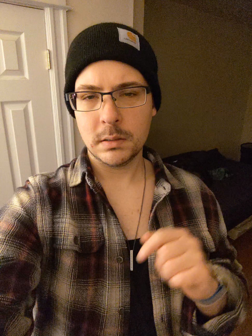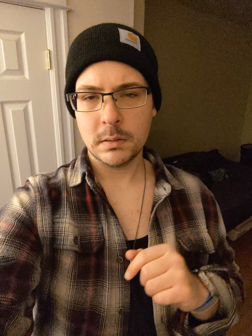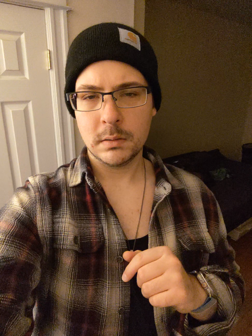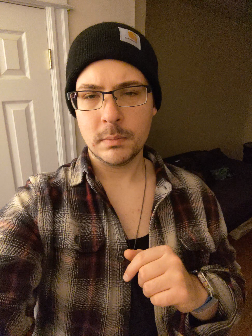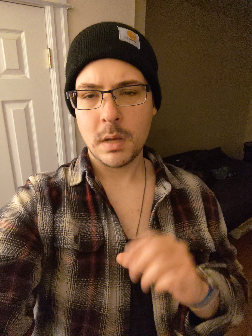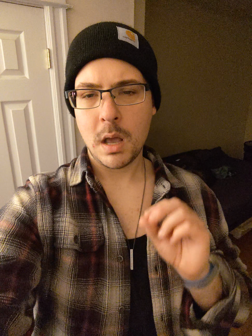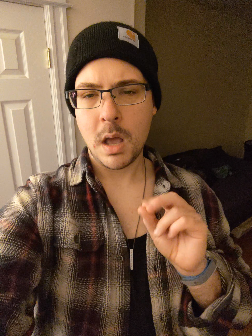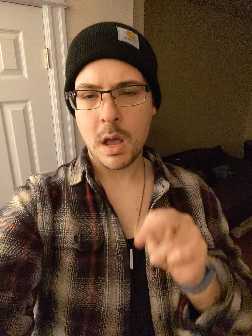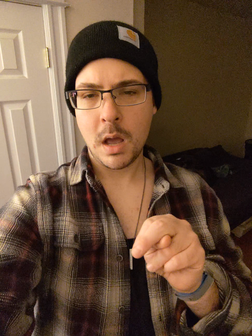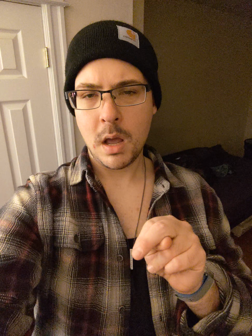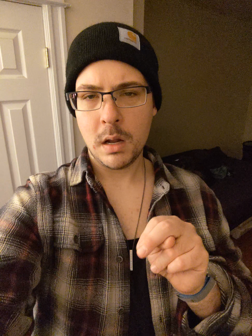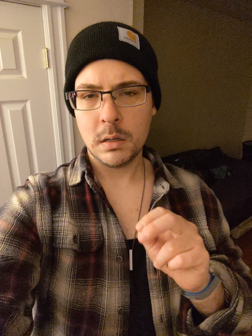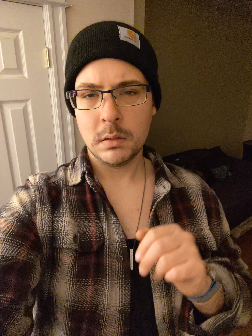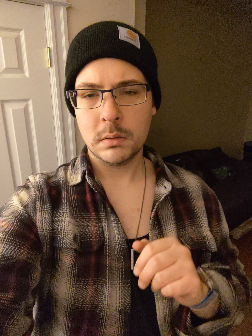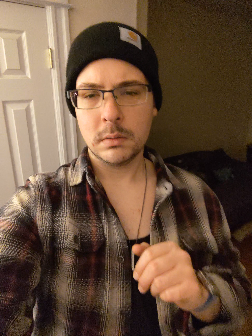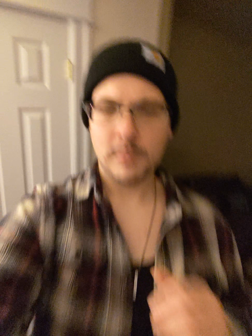on